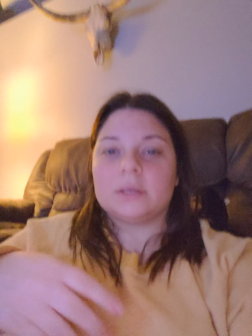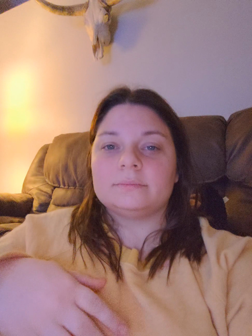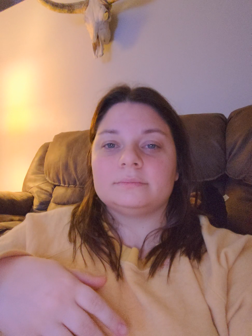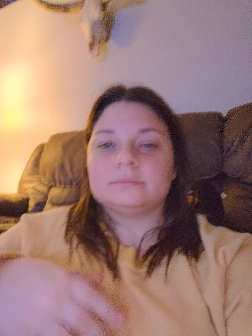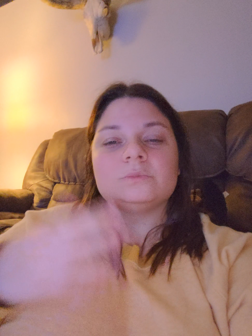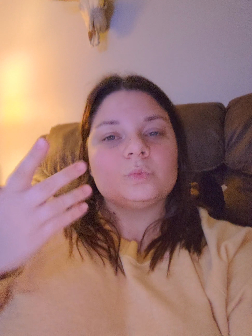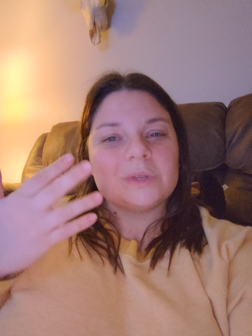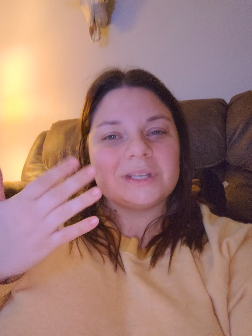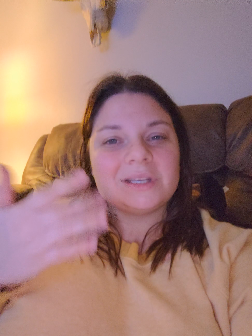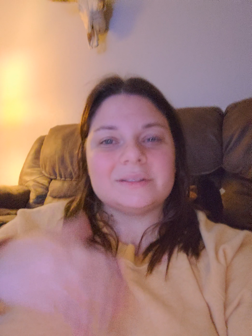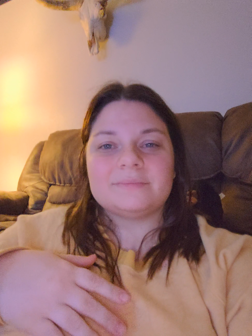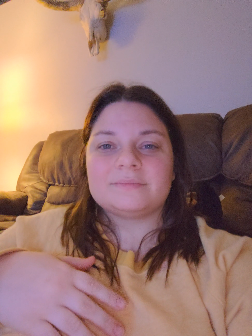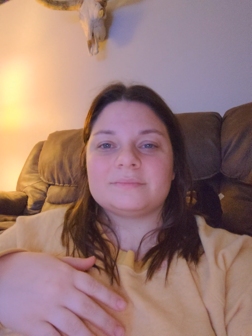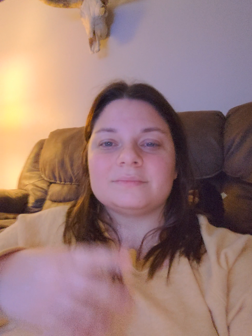wait